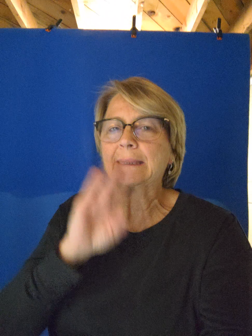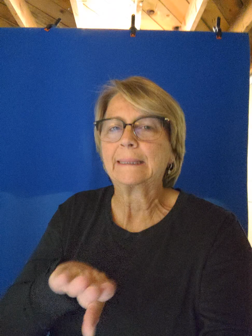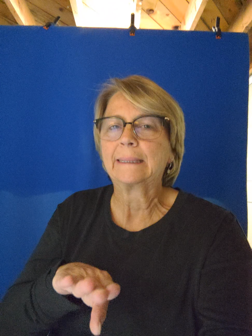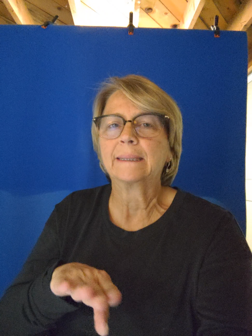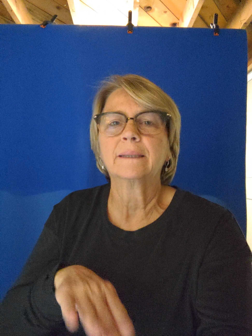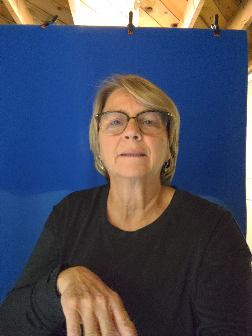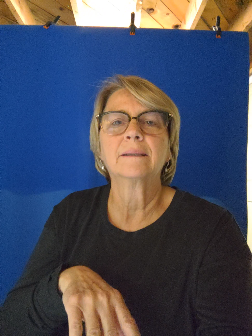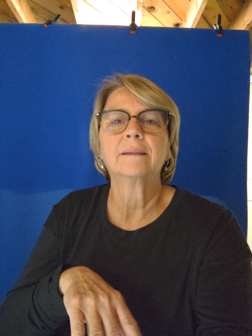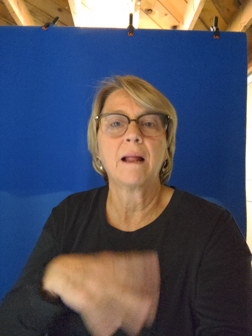bee